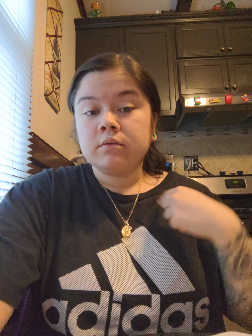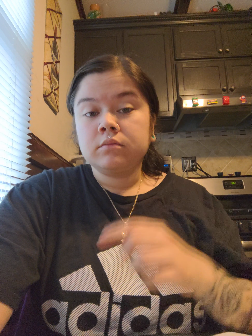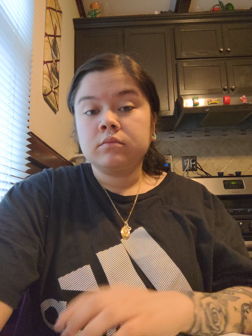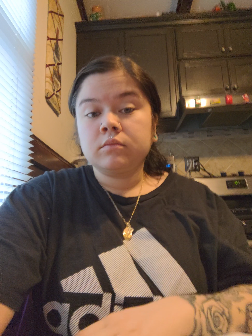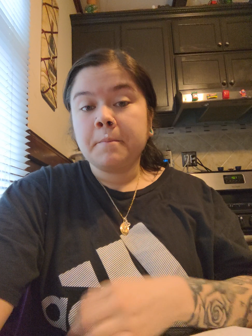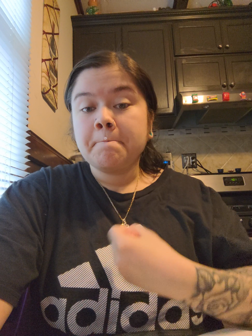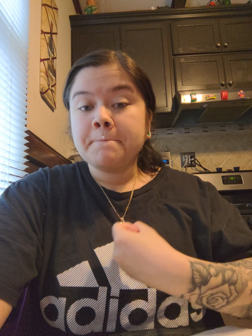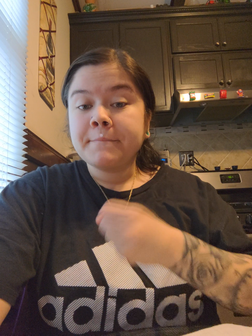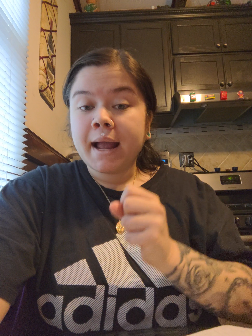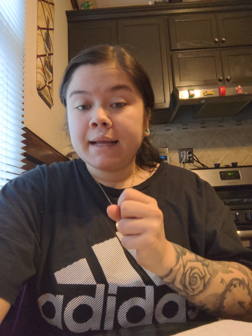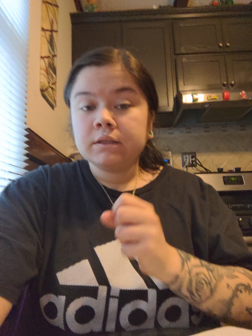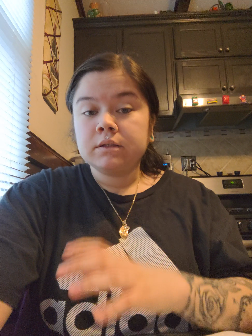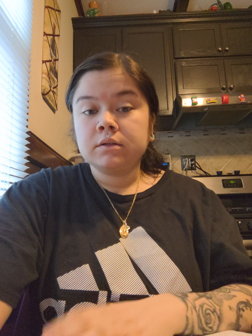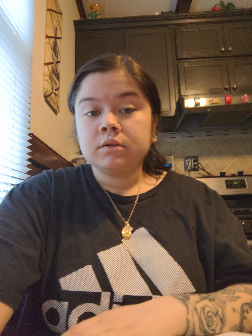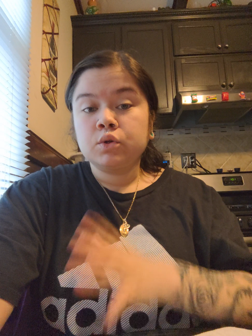make